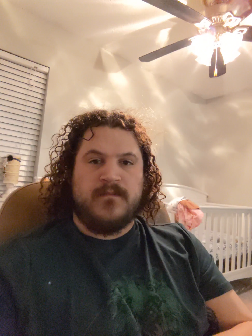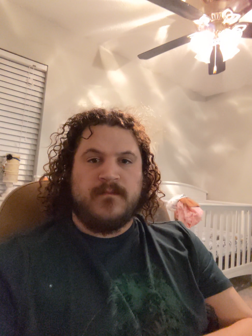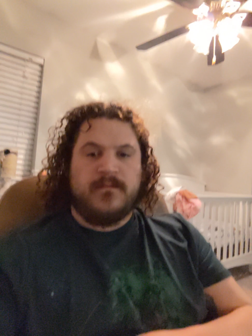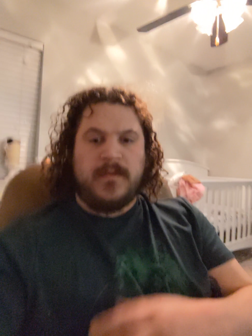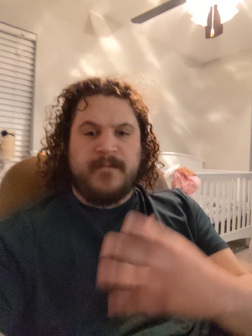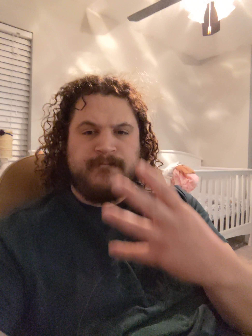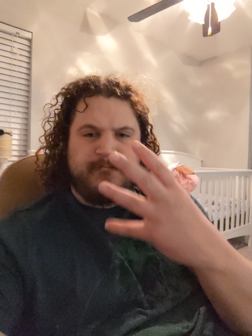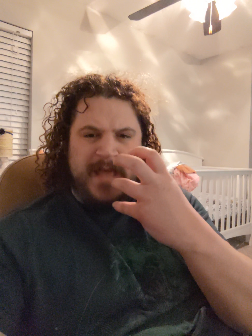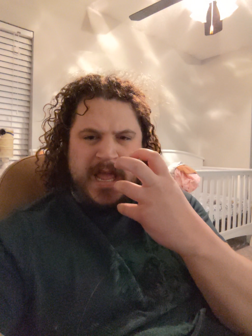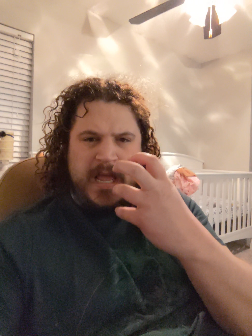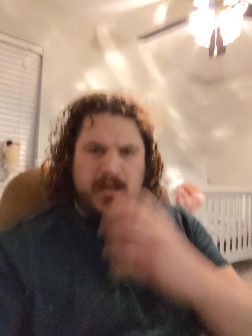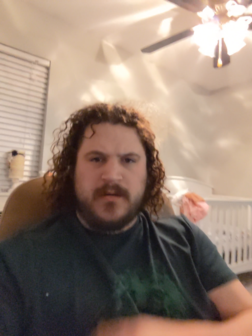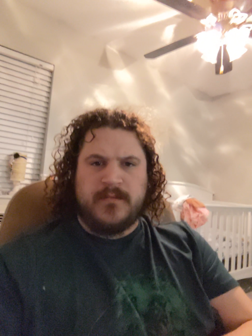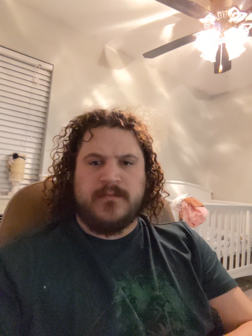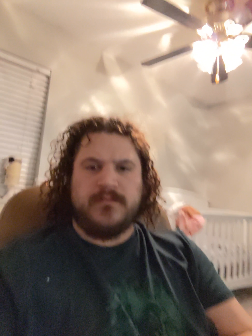mad